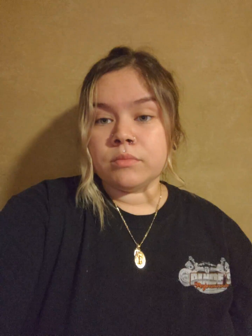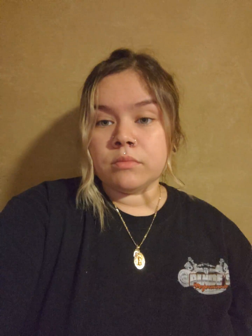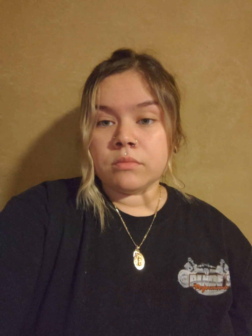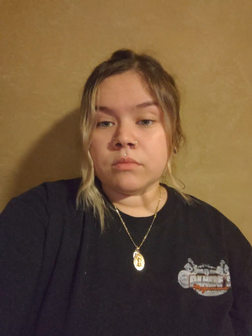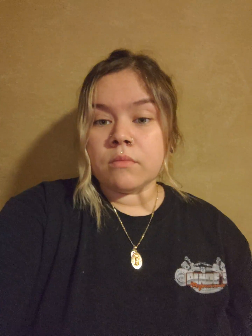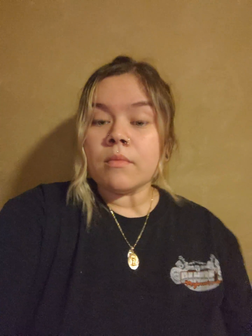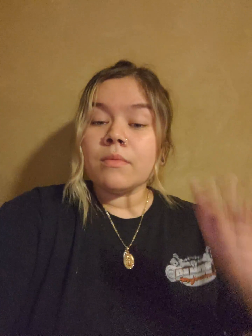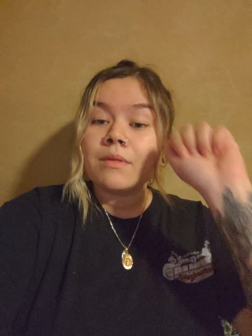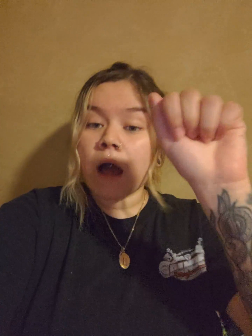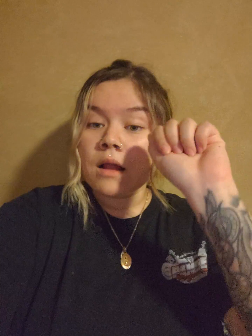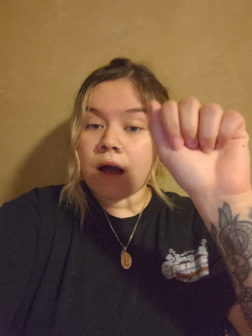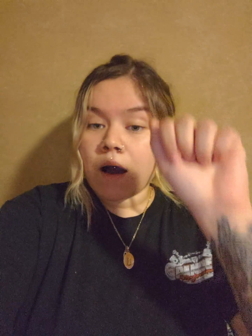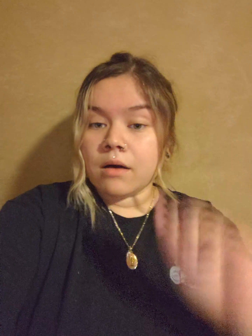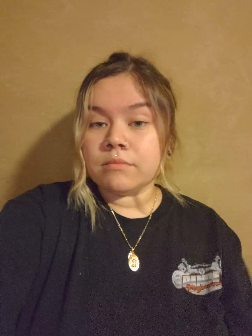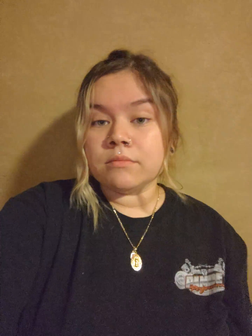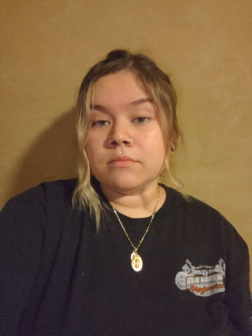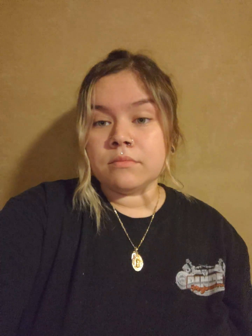knock